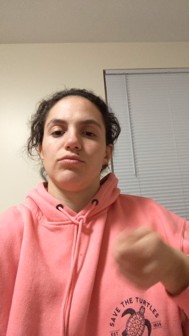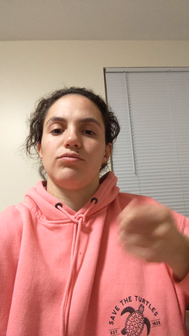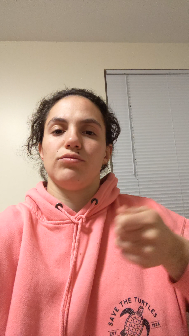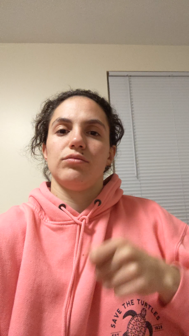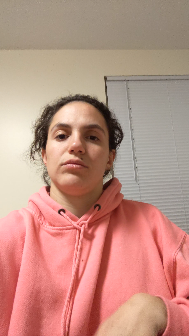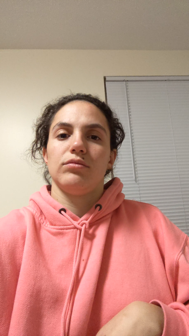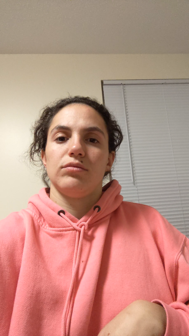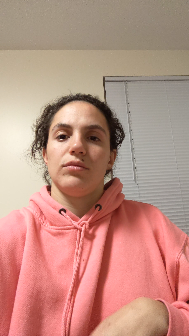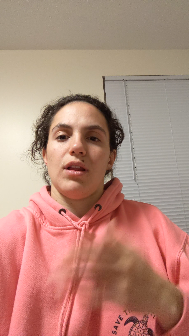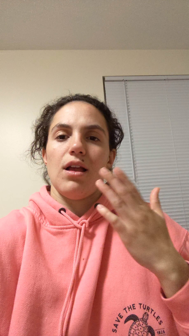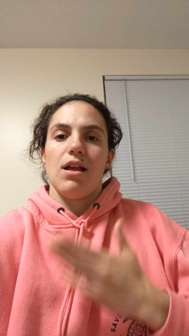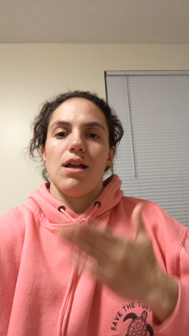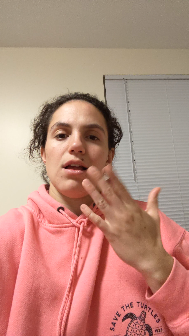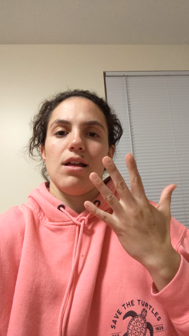hand